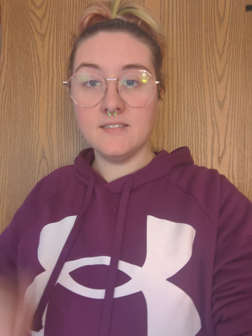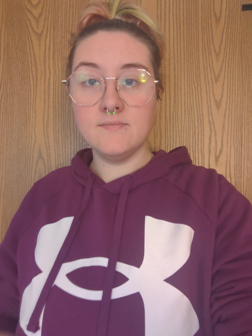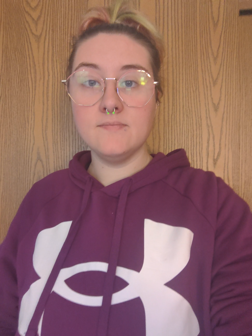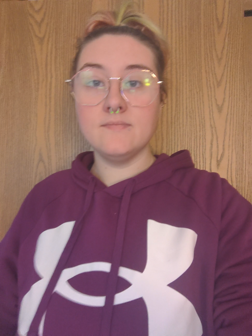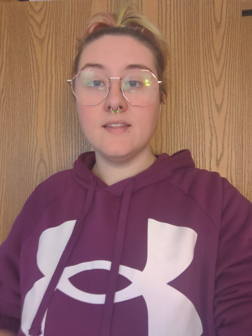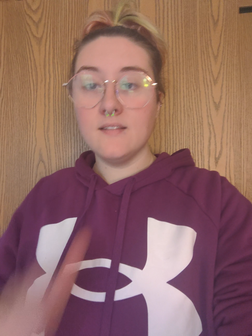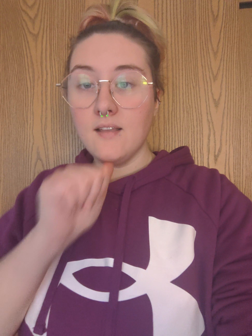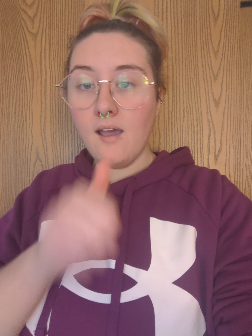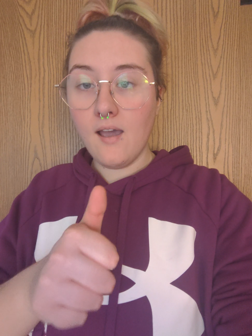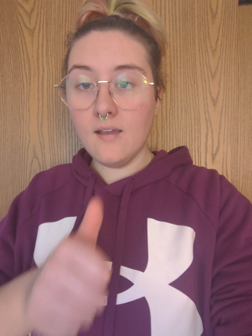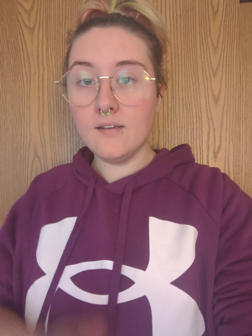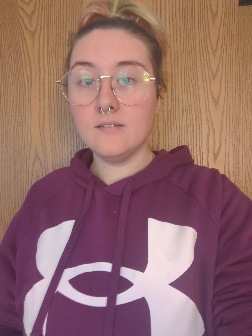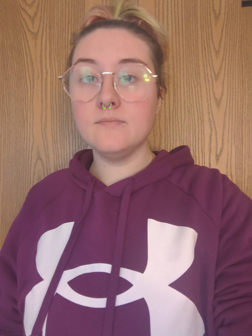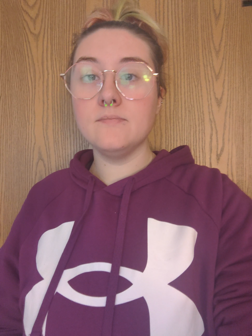not